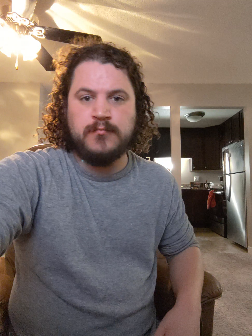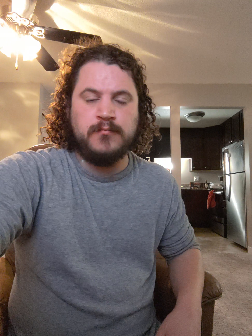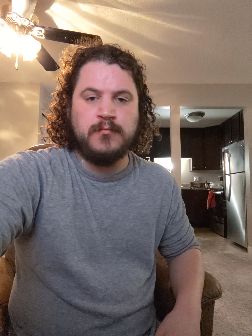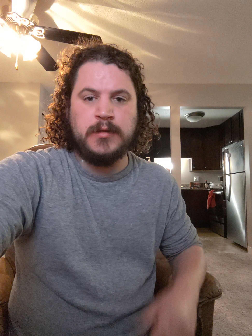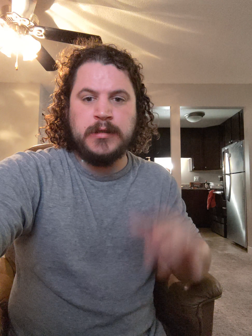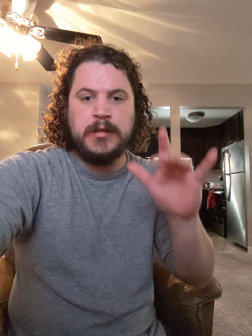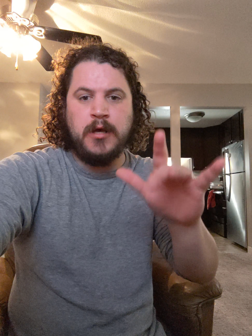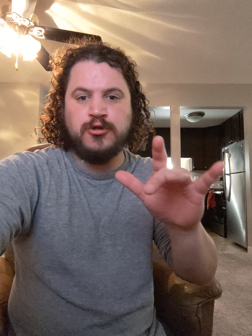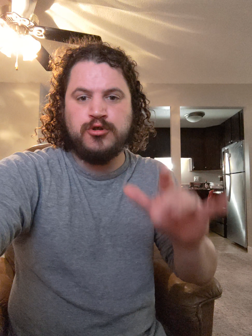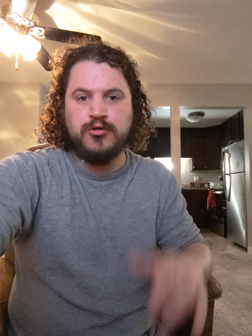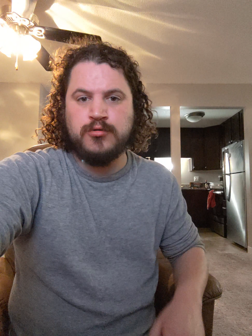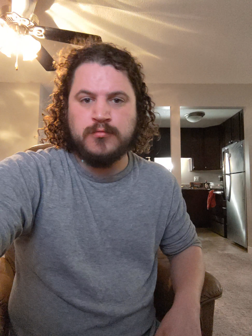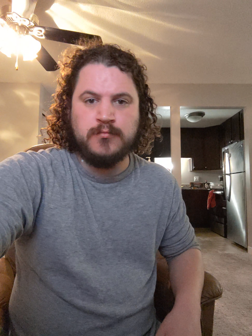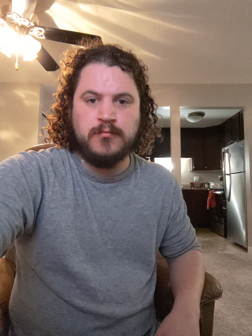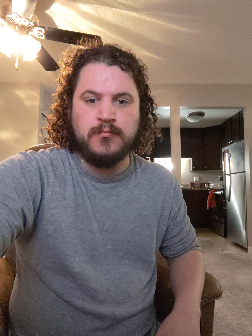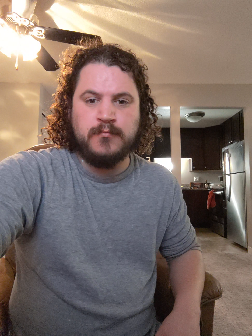touch